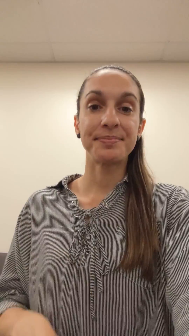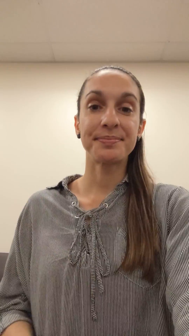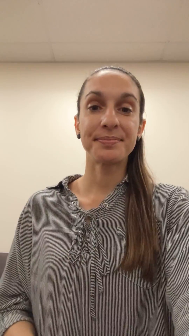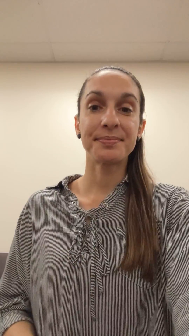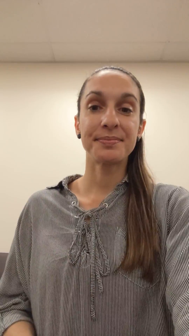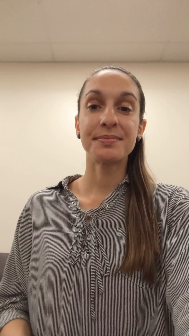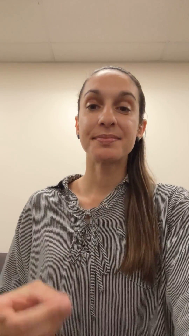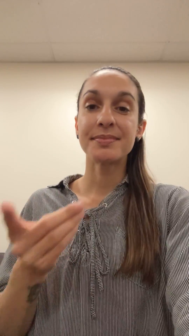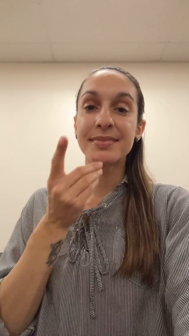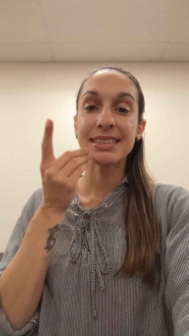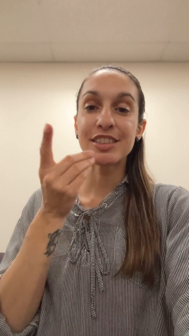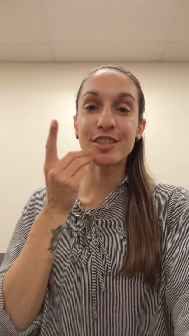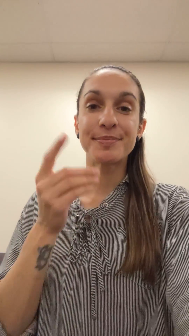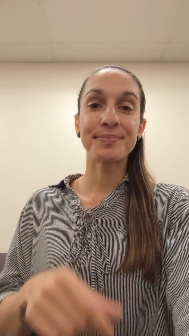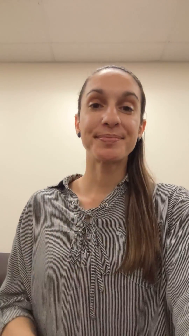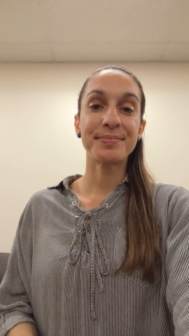dinner